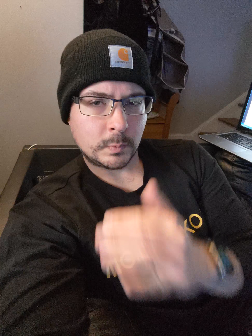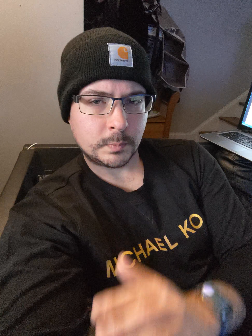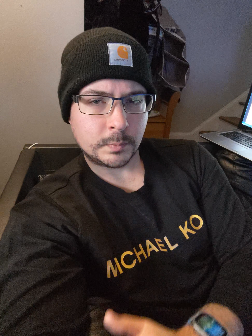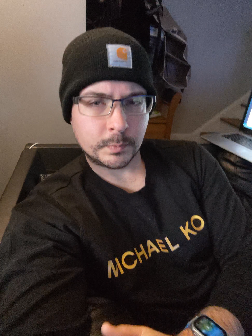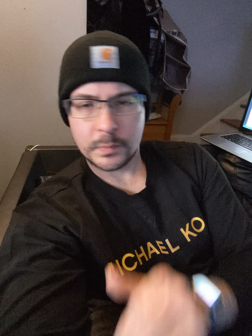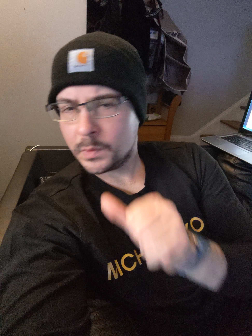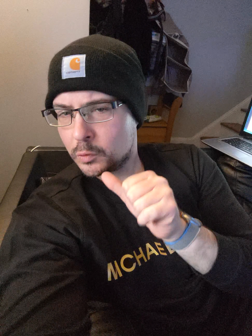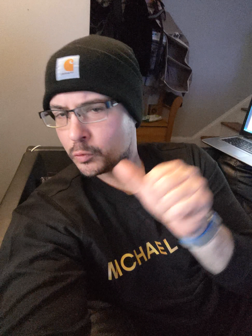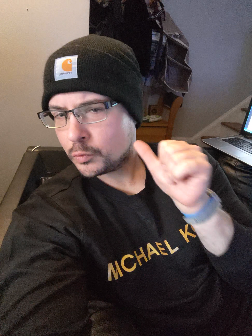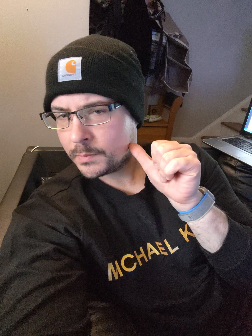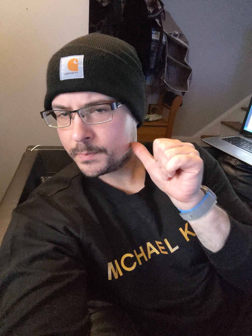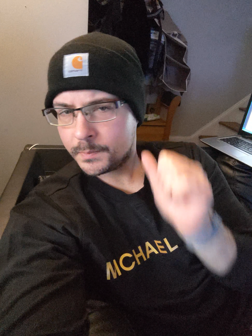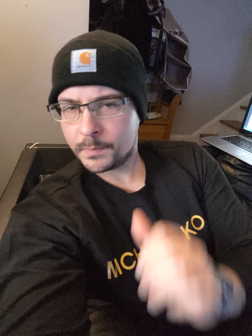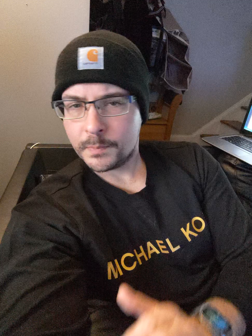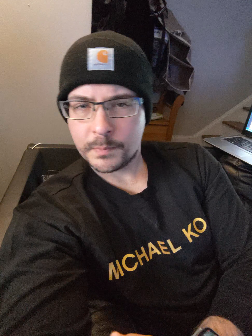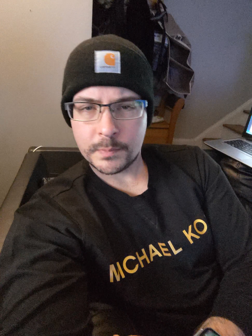yesterday